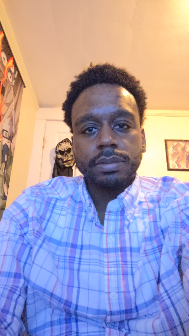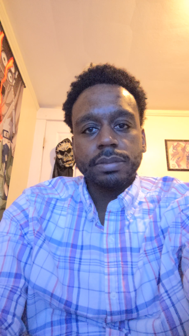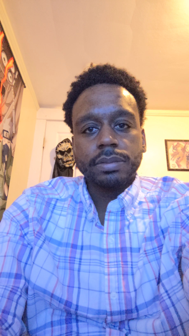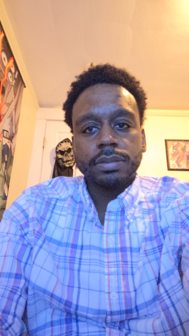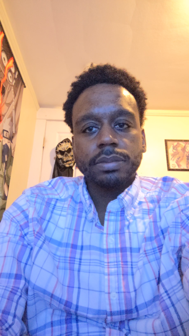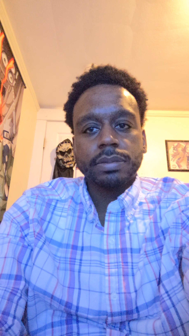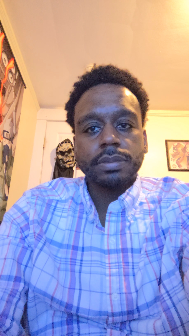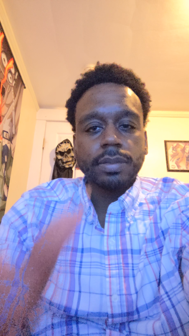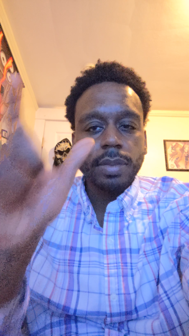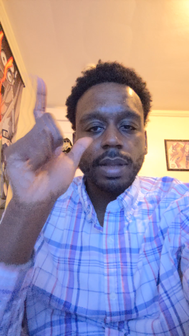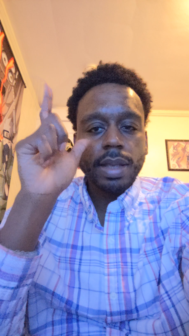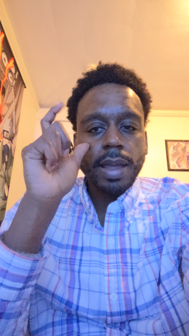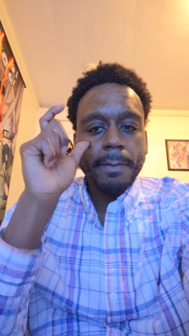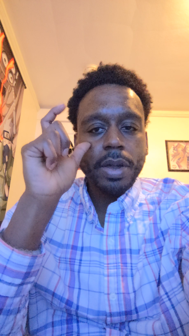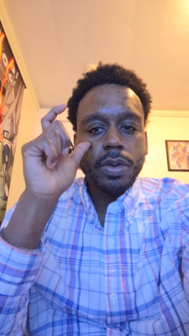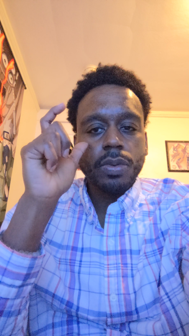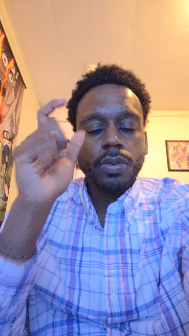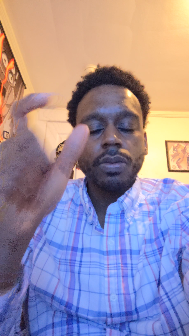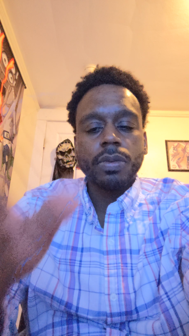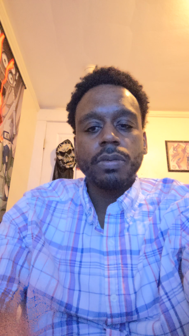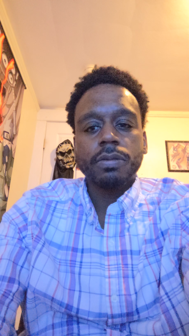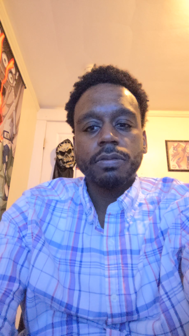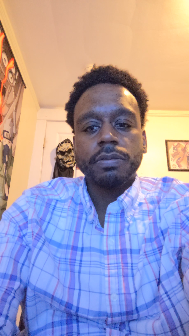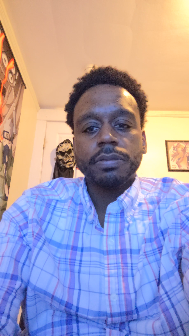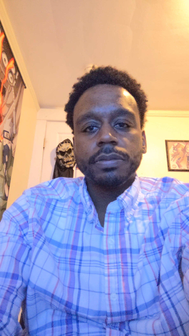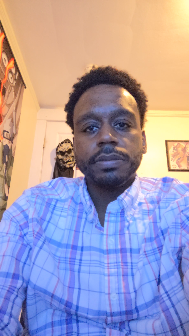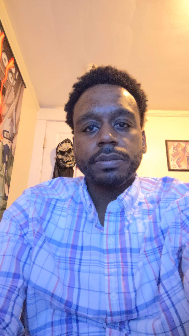camera